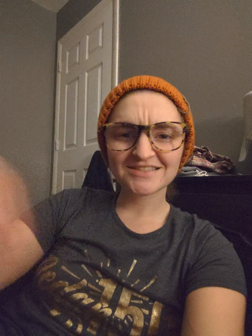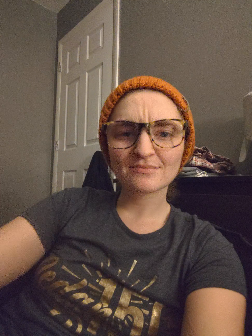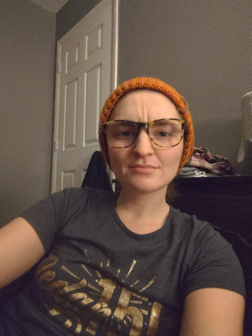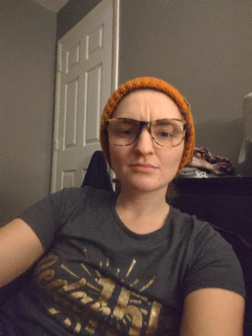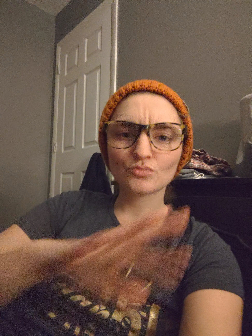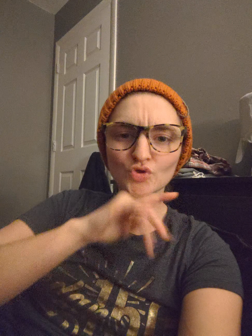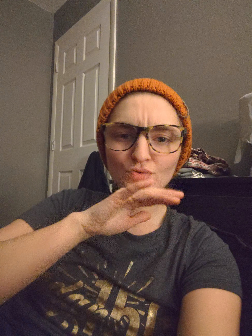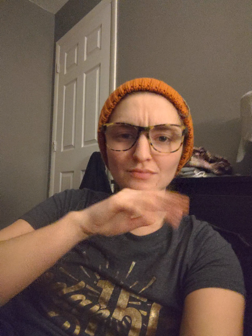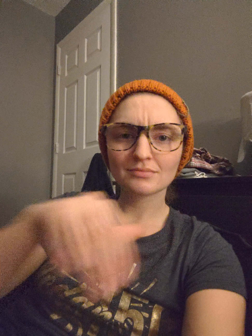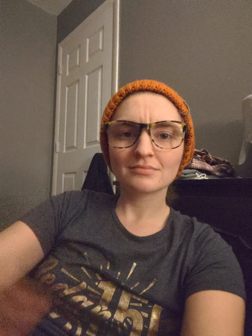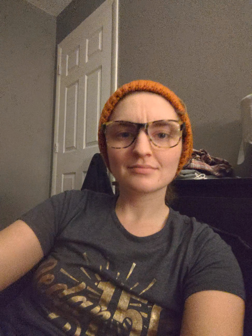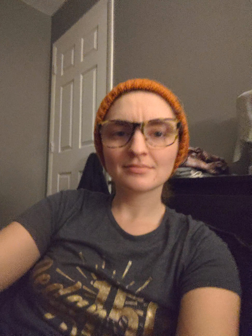dirty